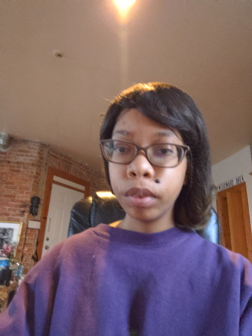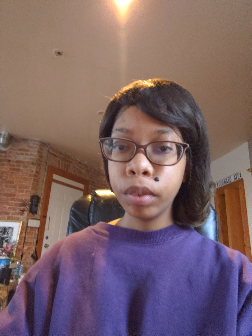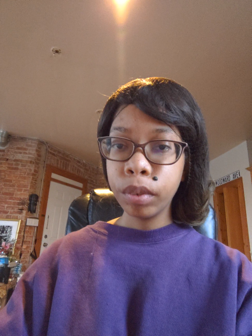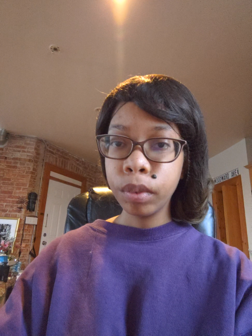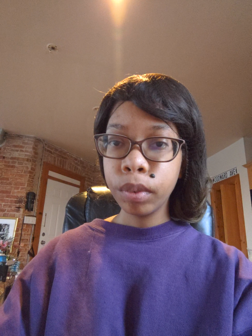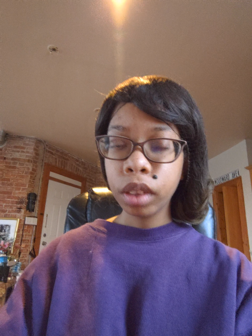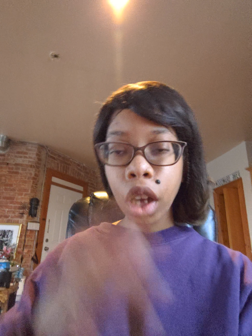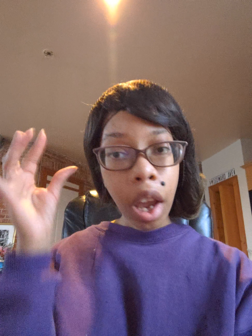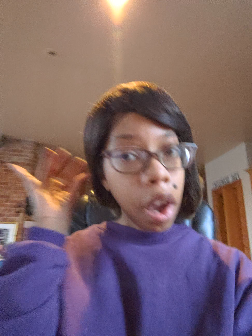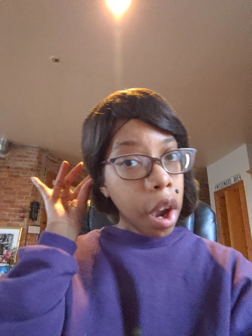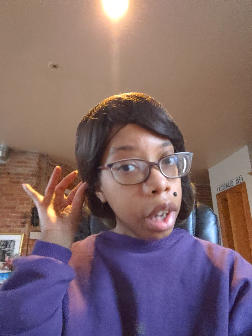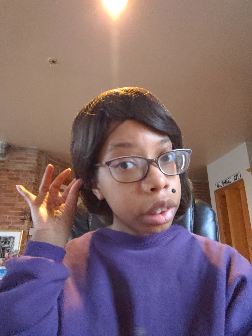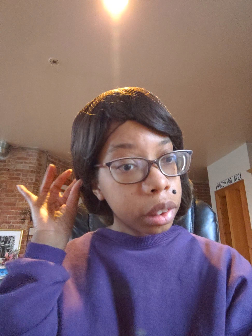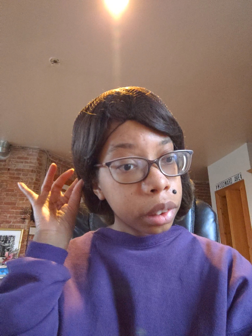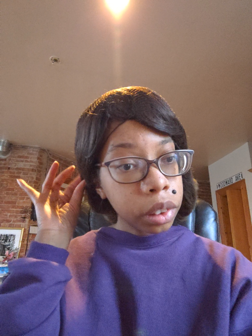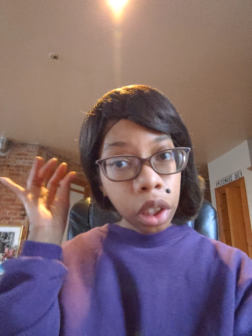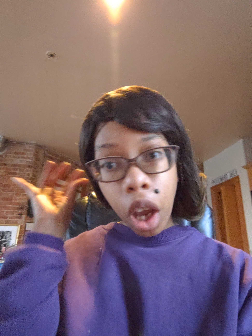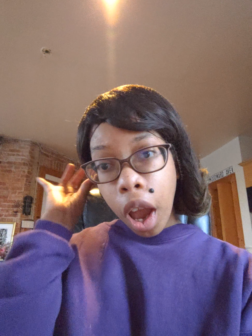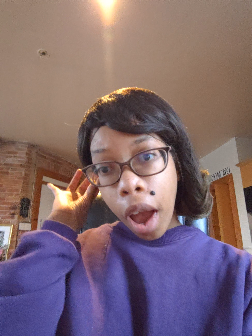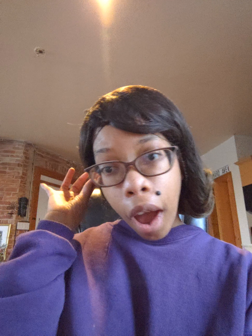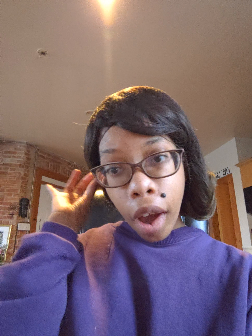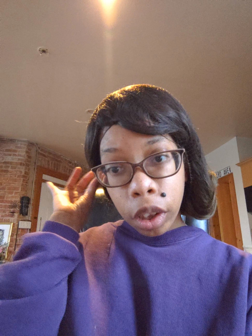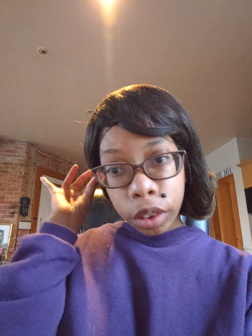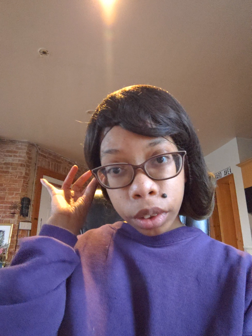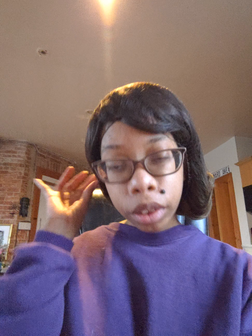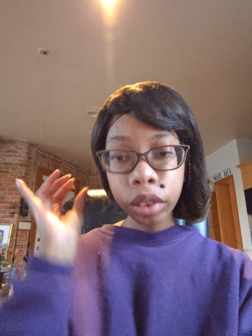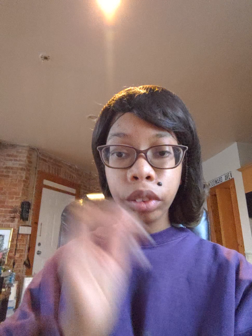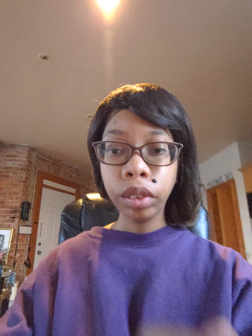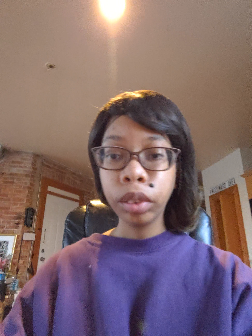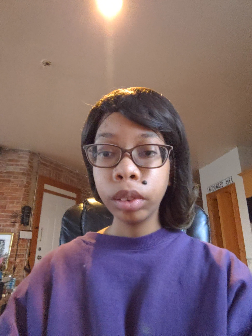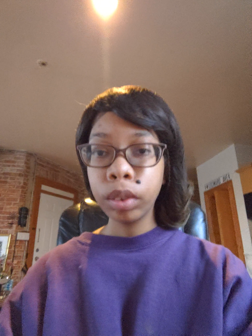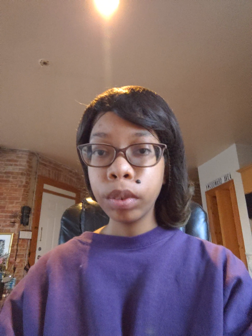hair